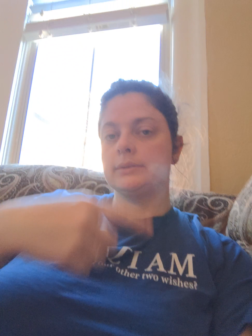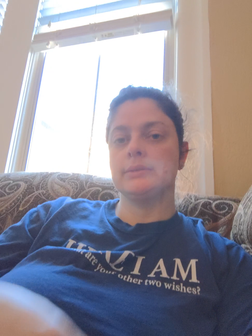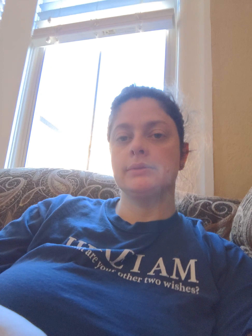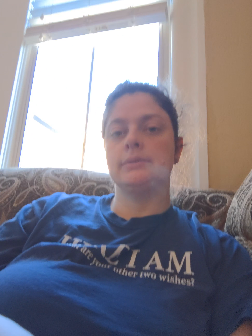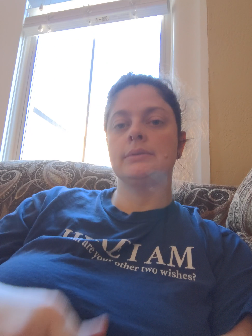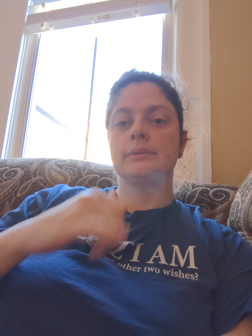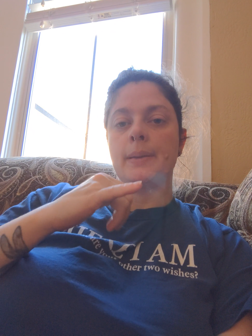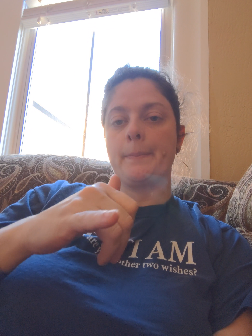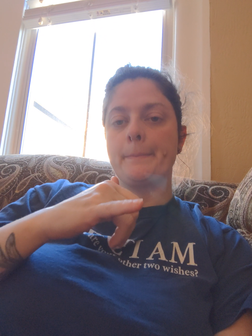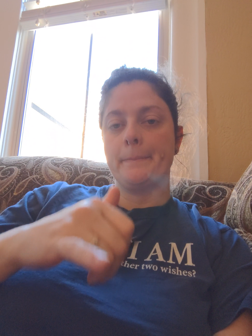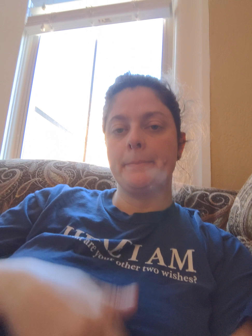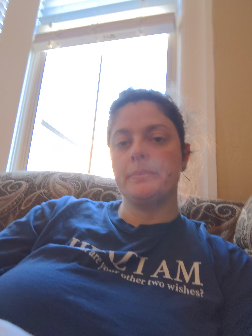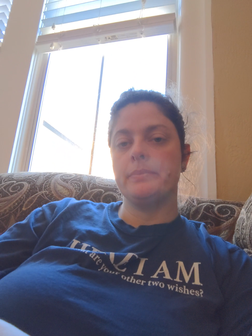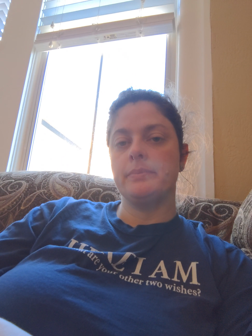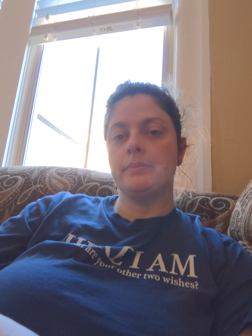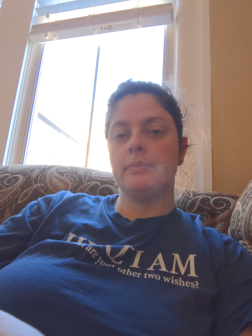same